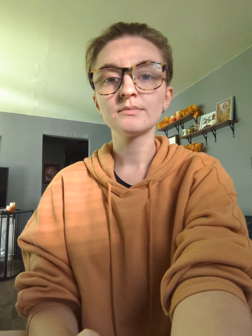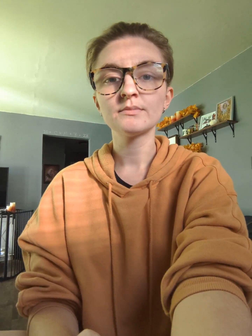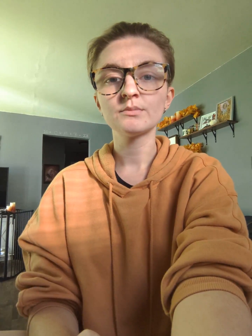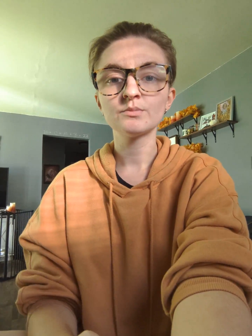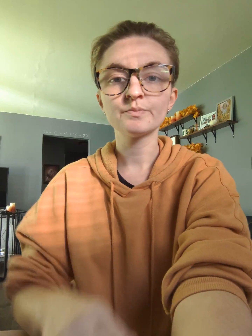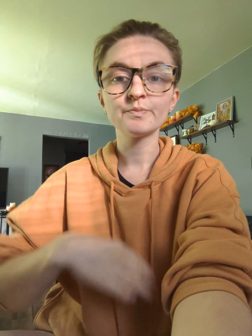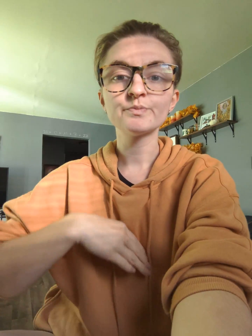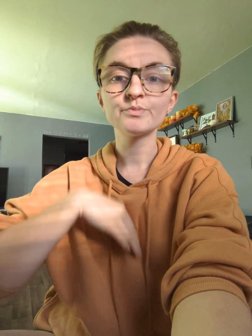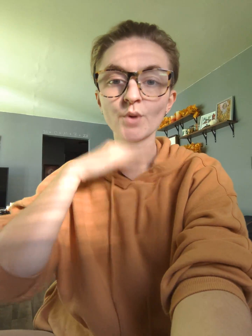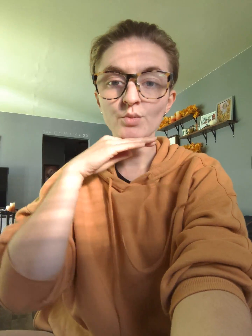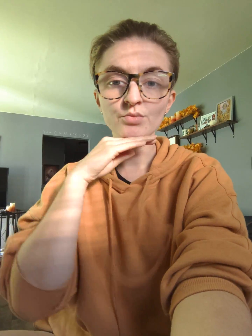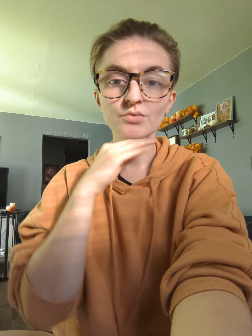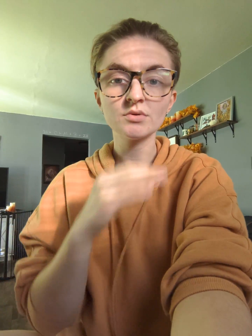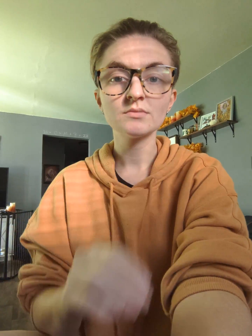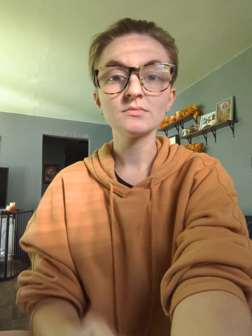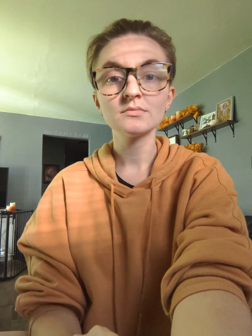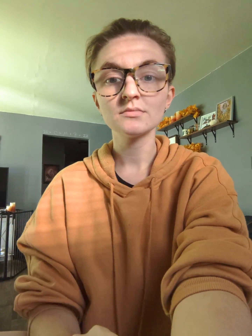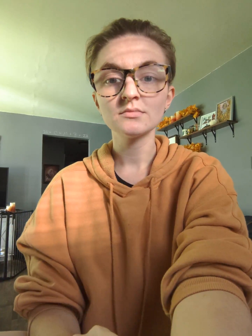full